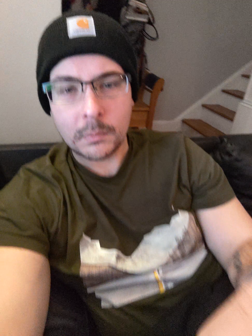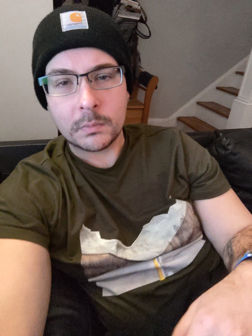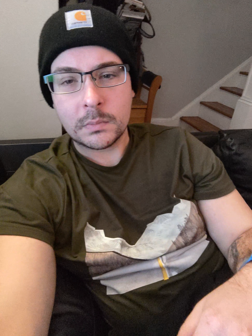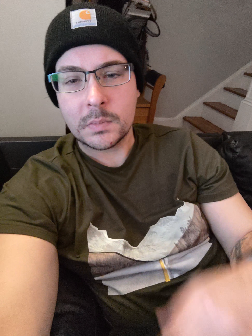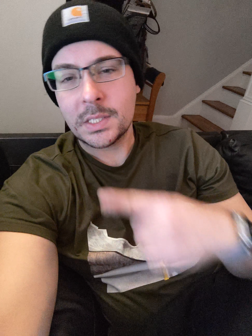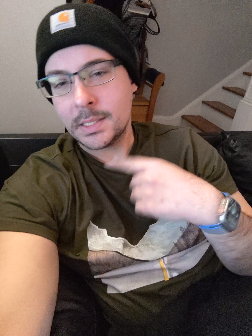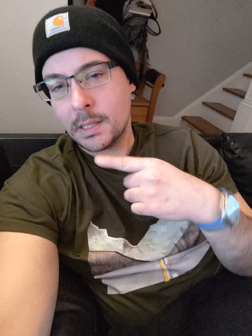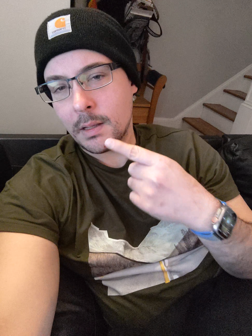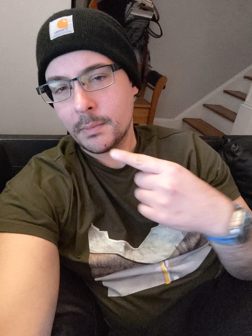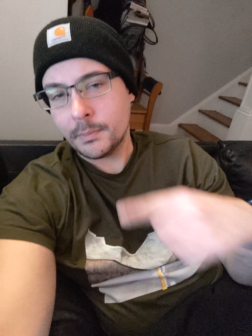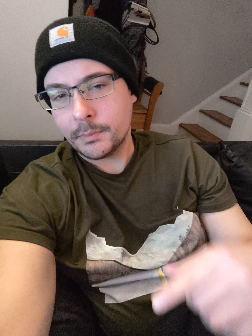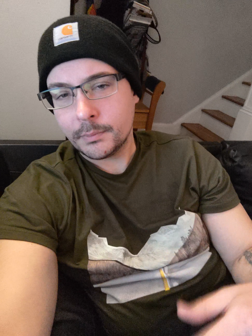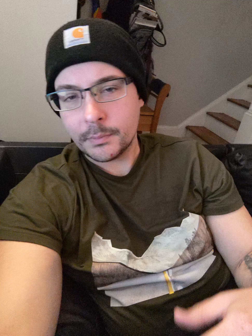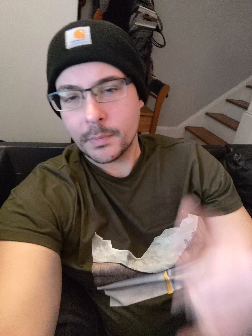say